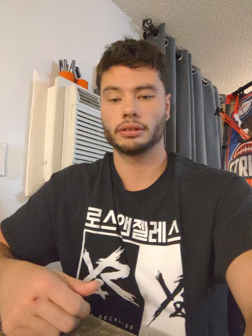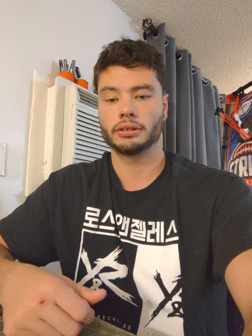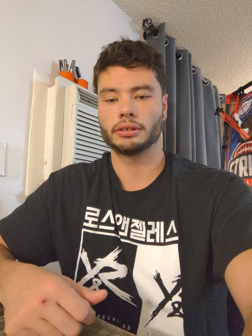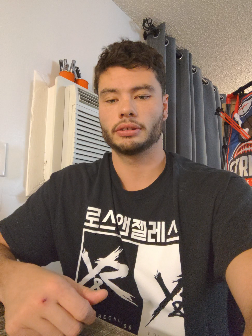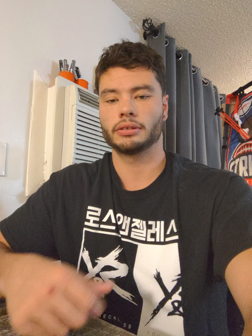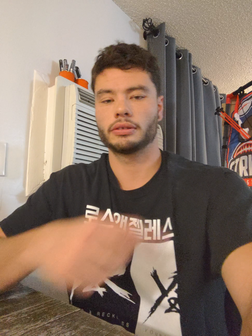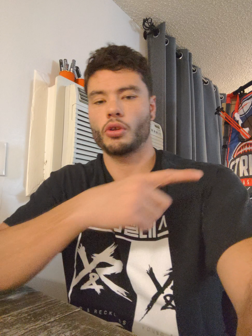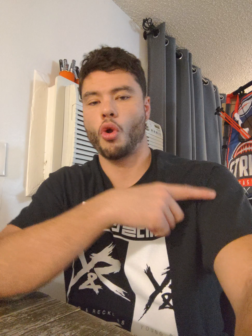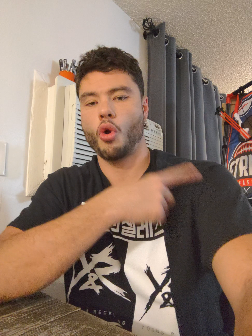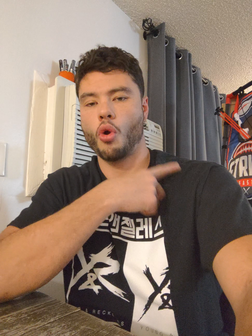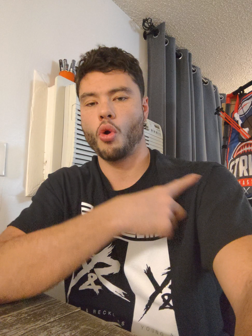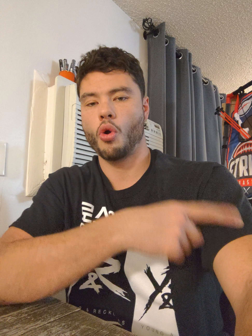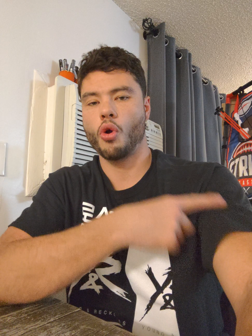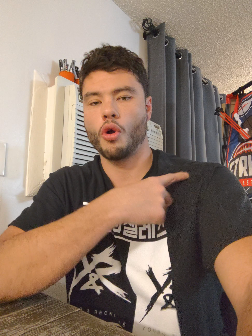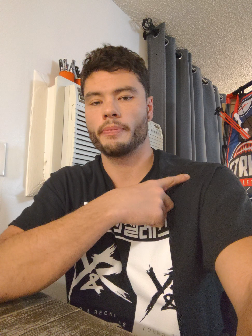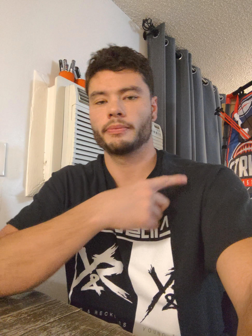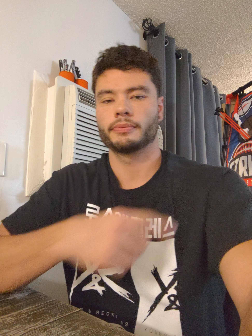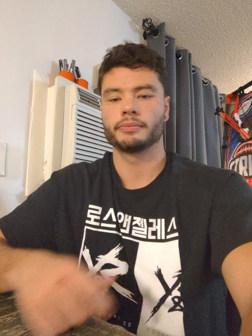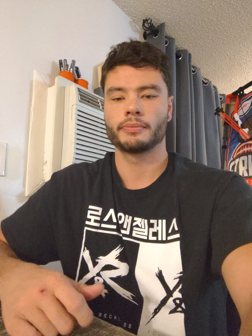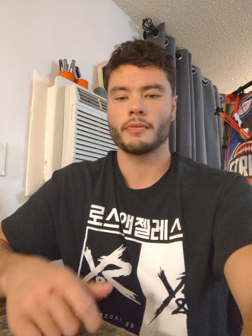arm